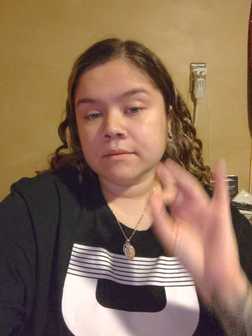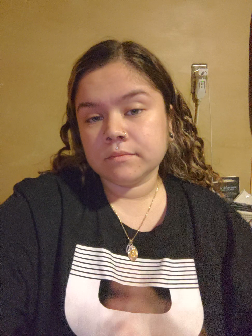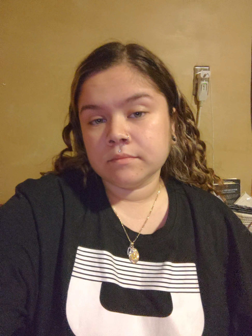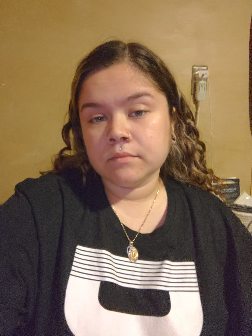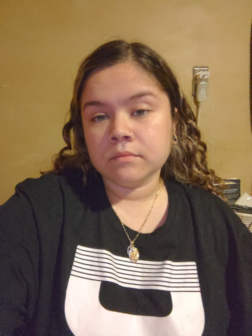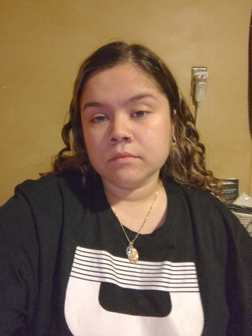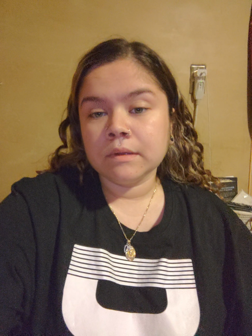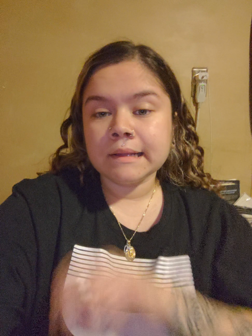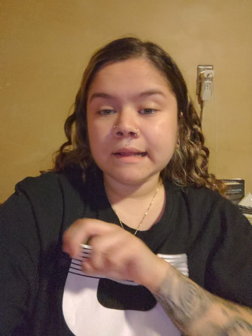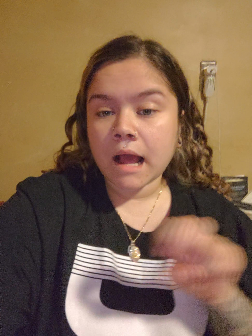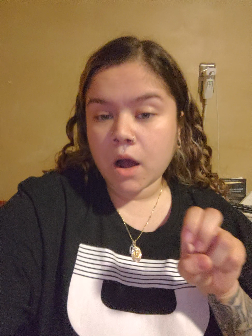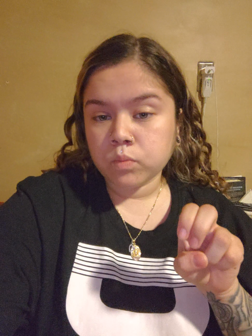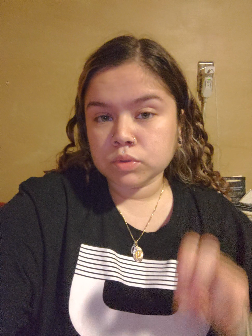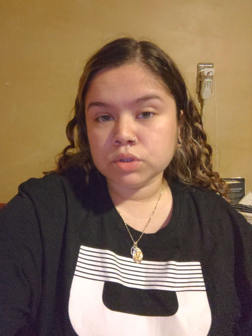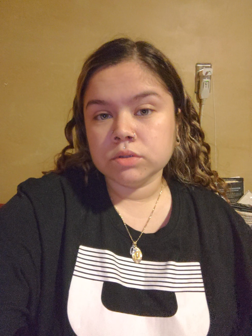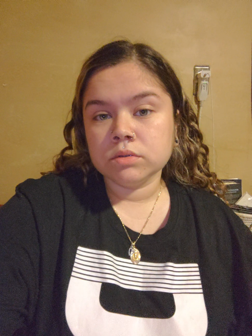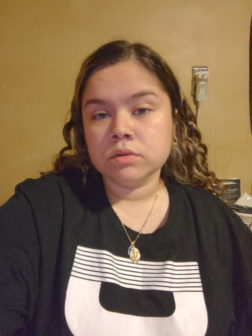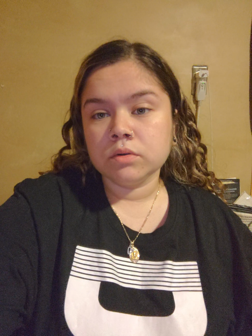couch